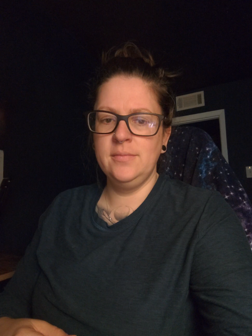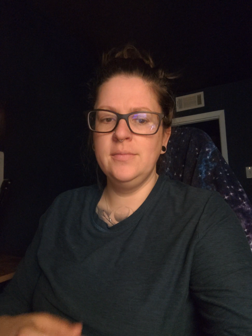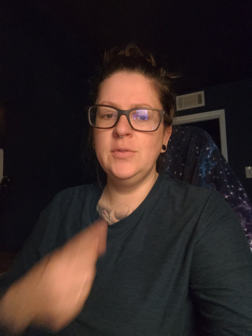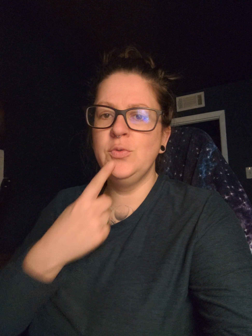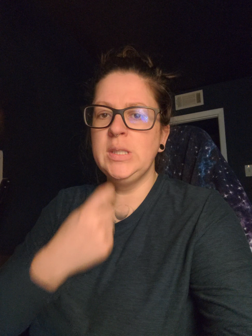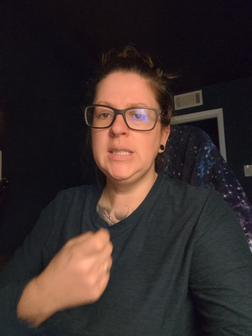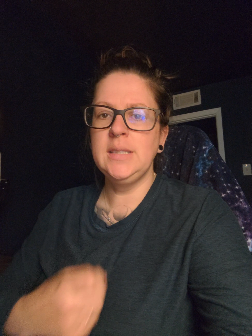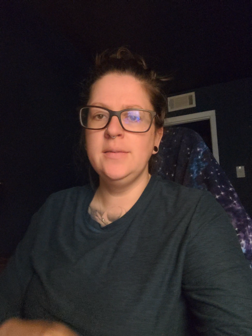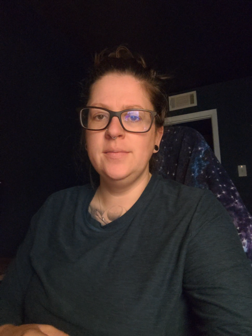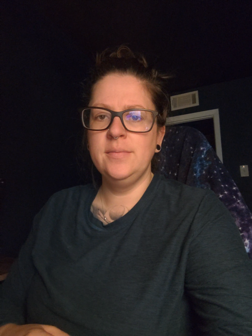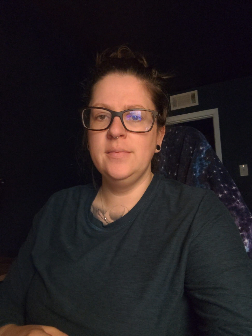red